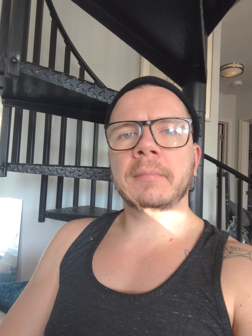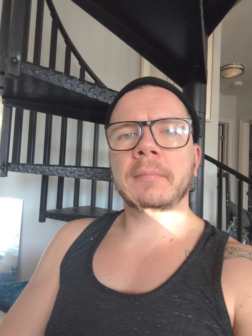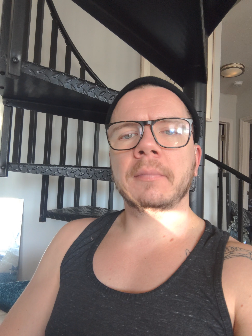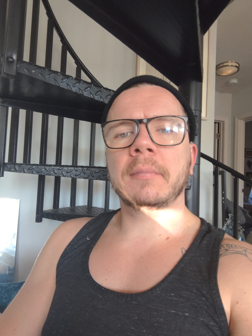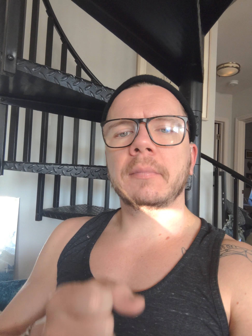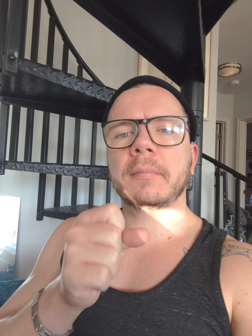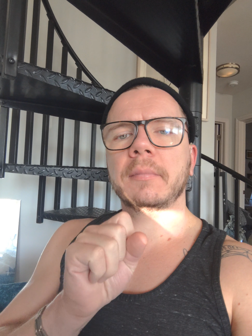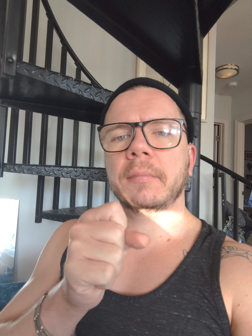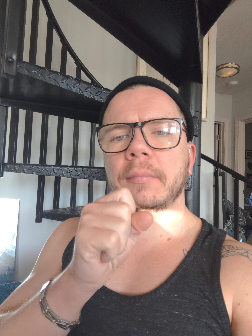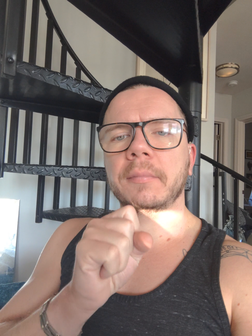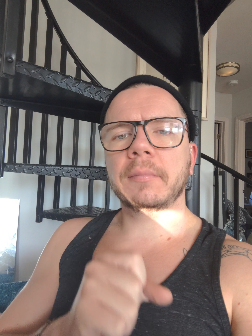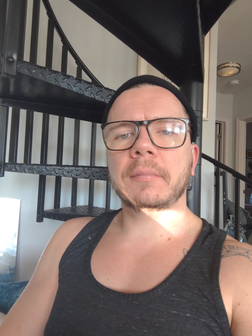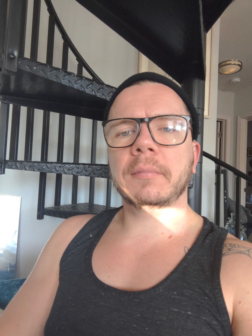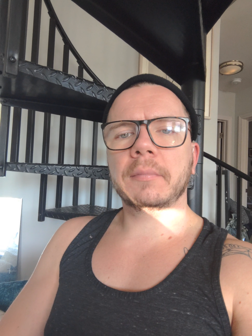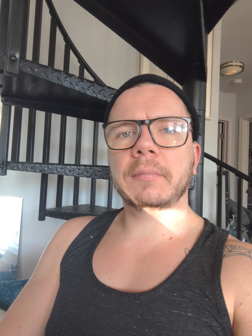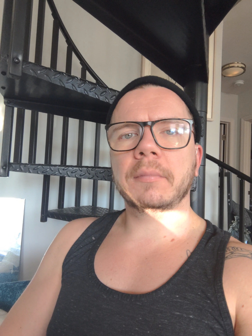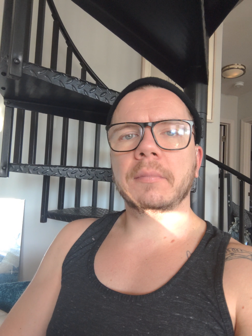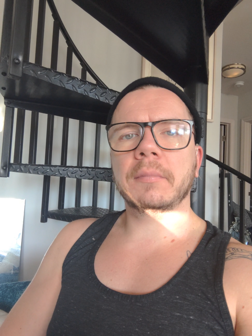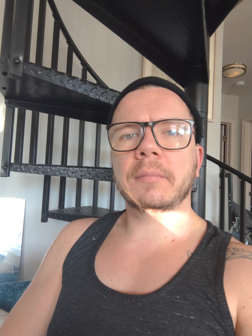ice cream